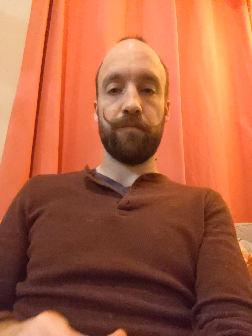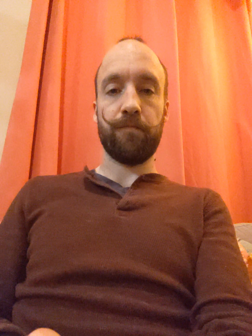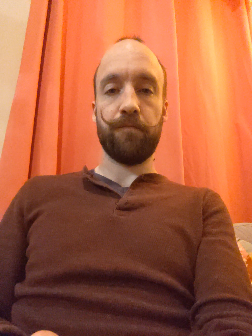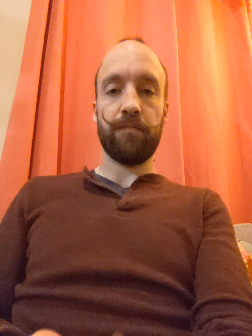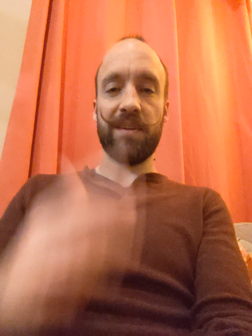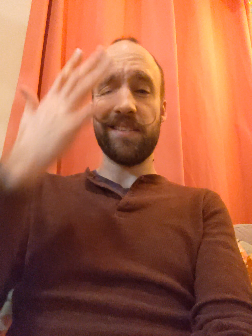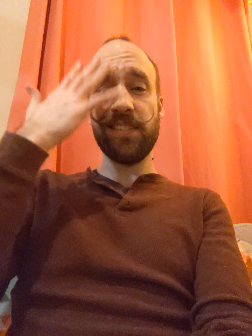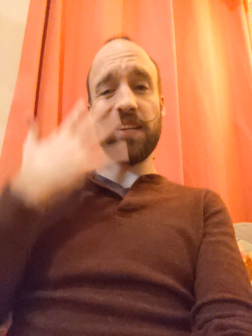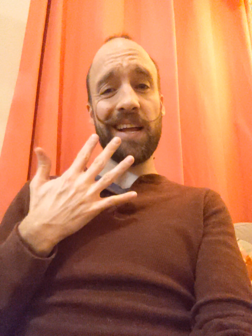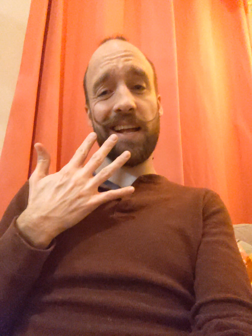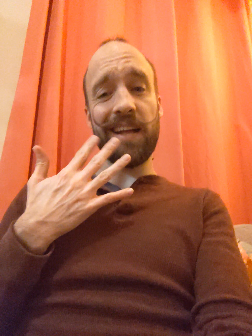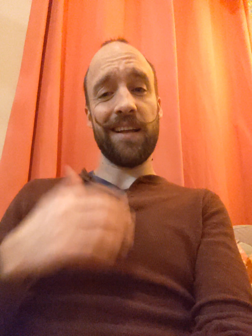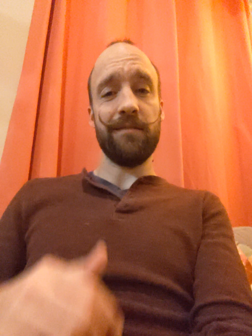sad